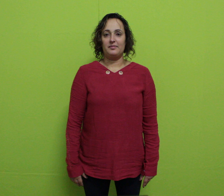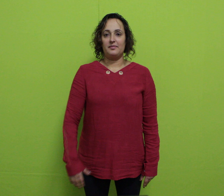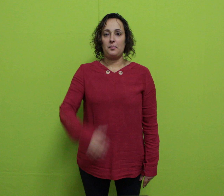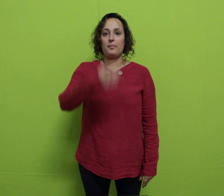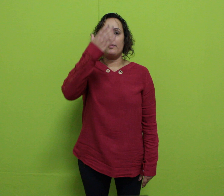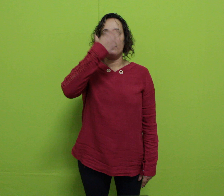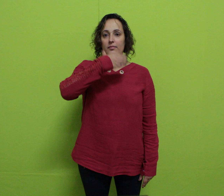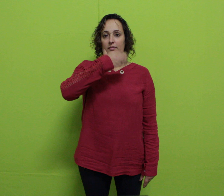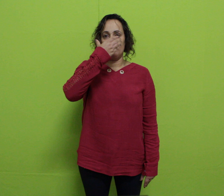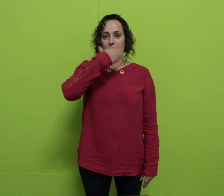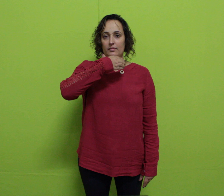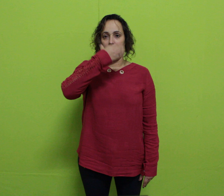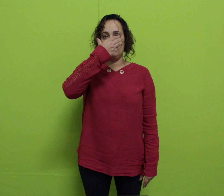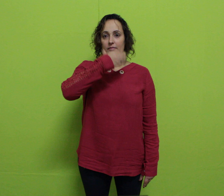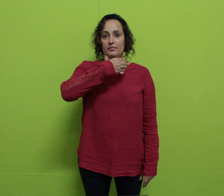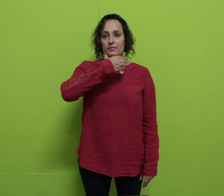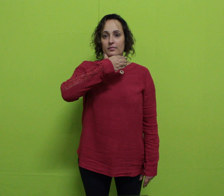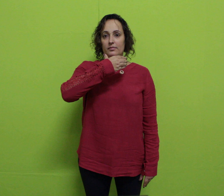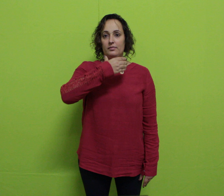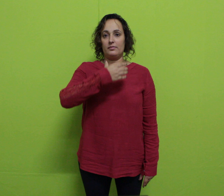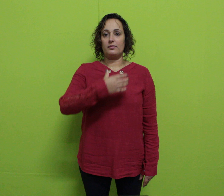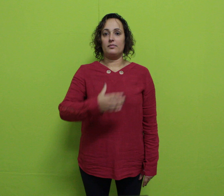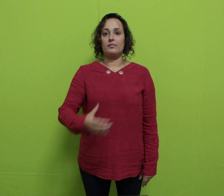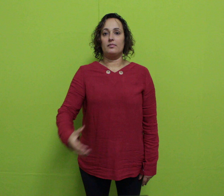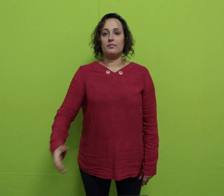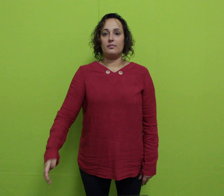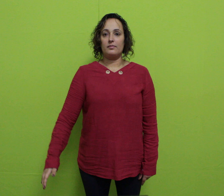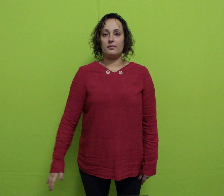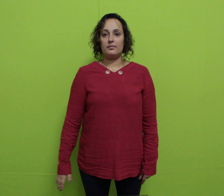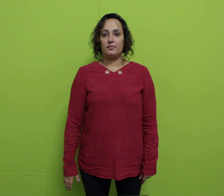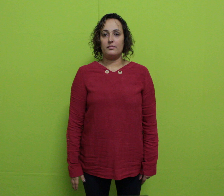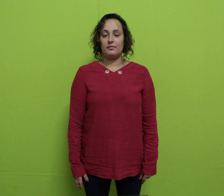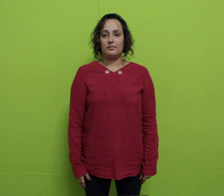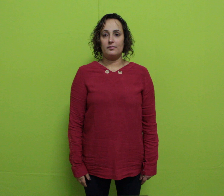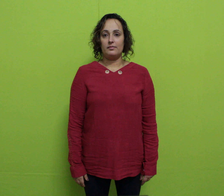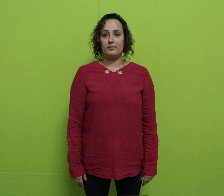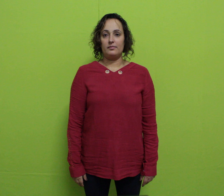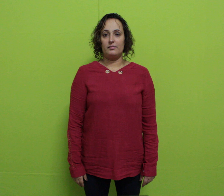maçã